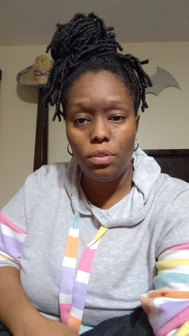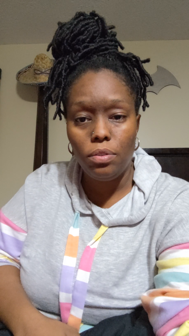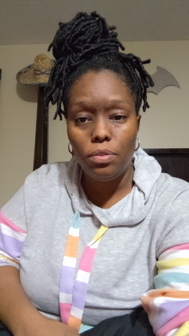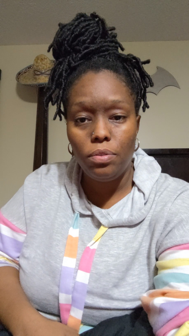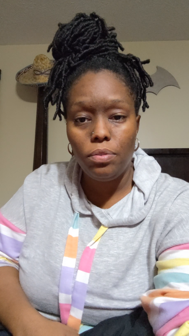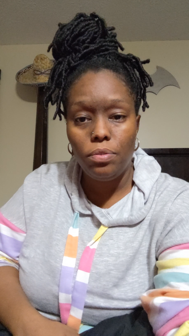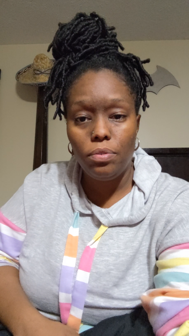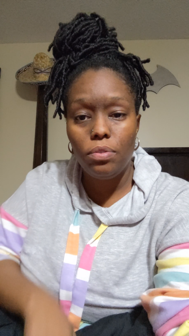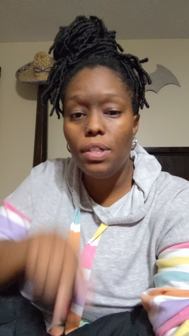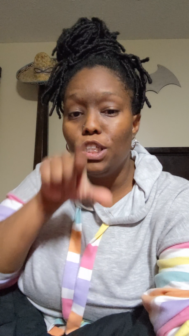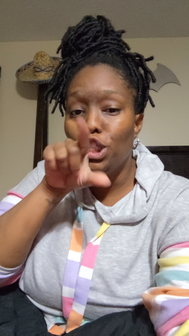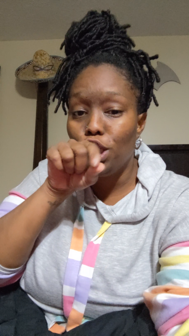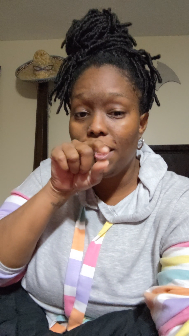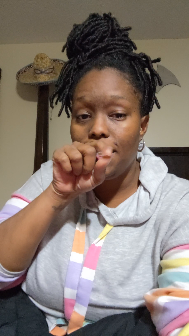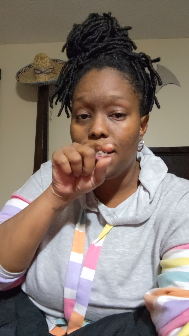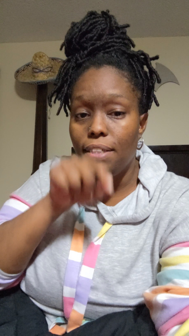chicken